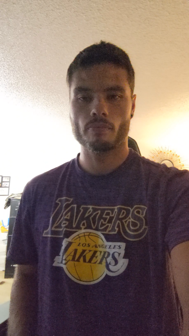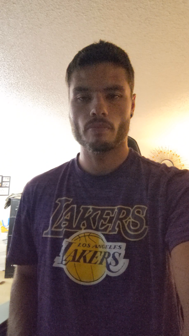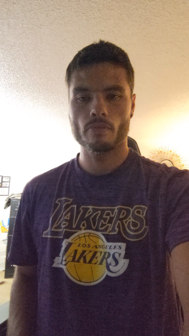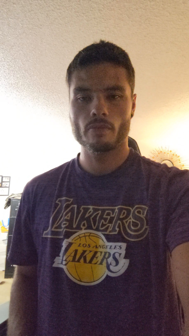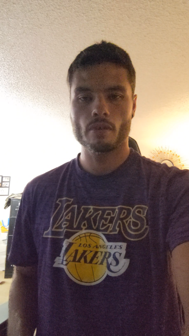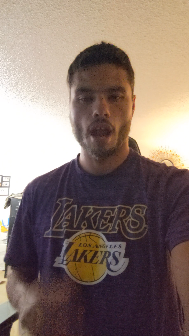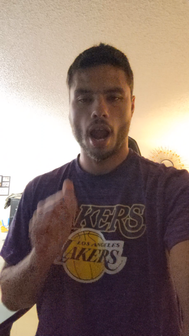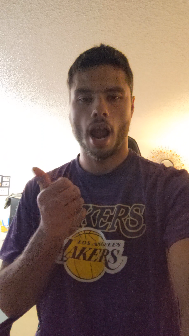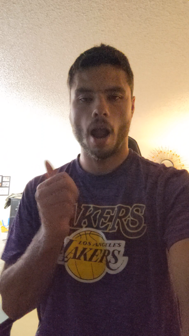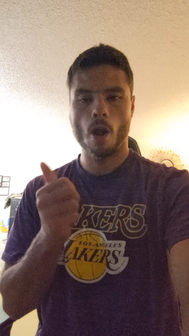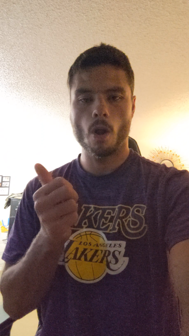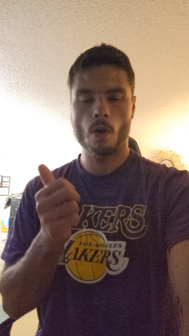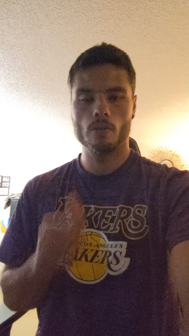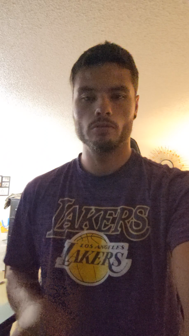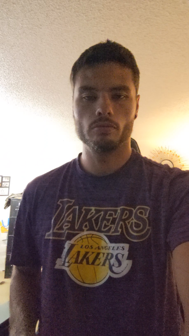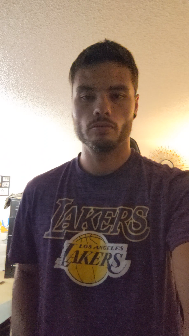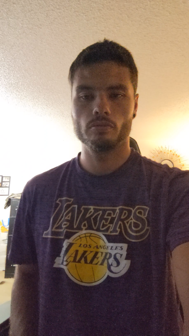how